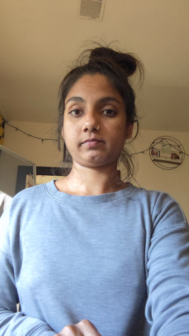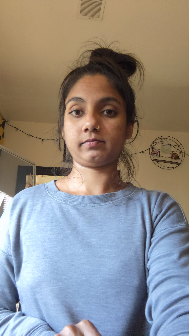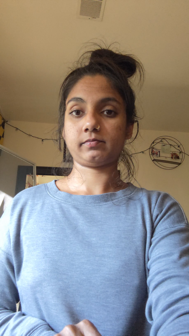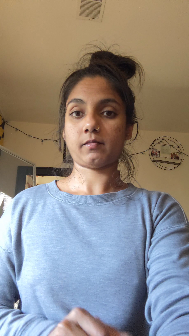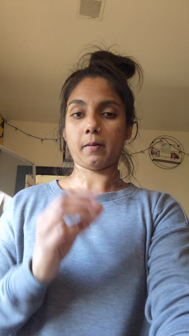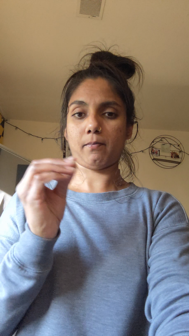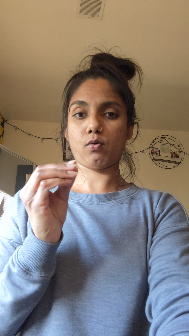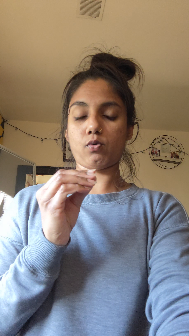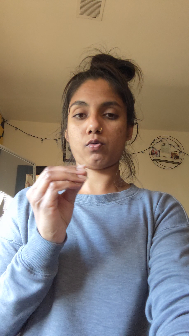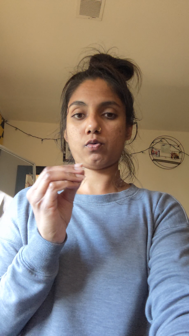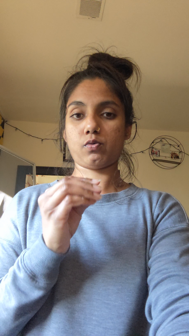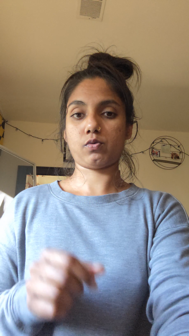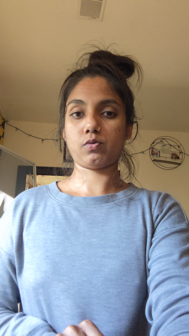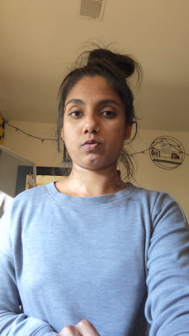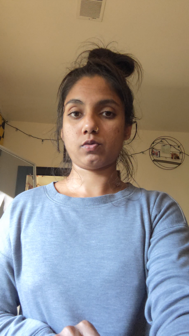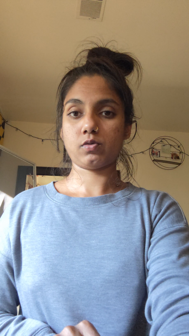more